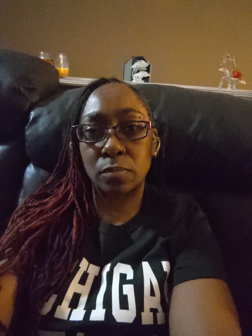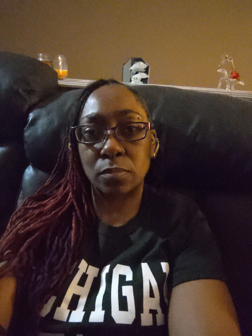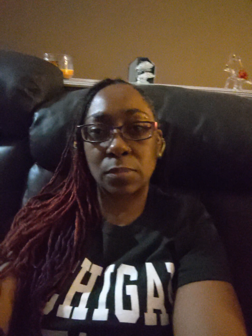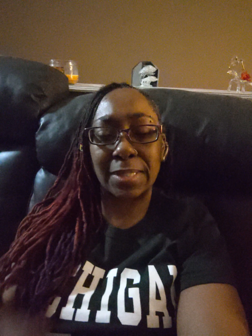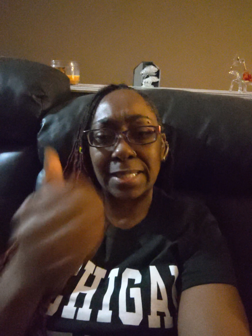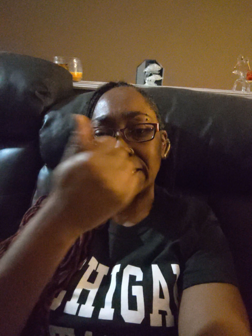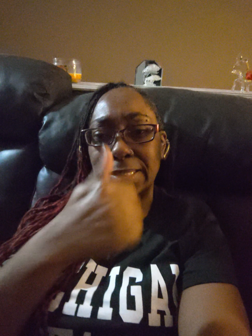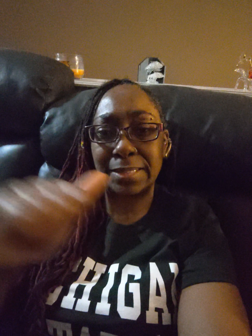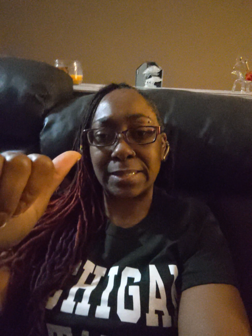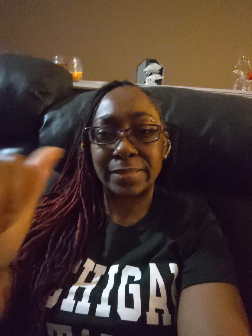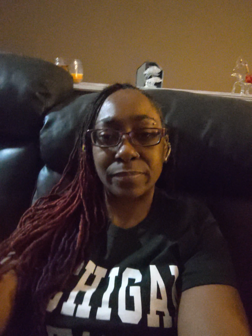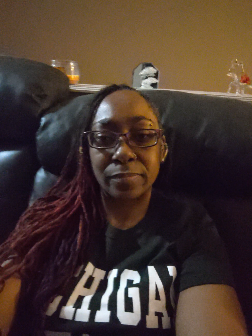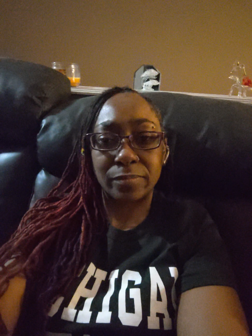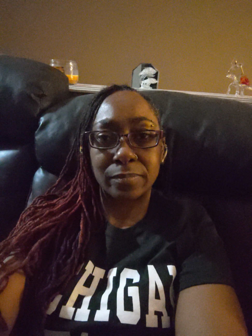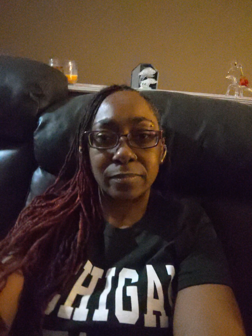any